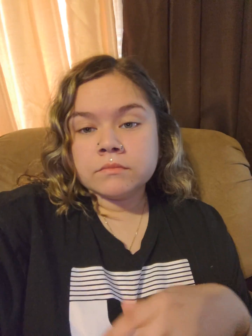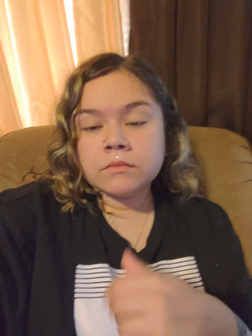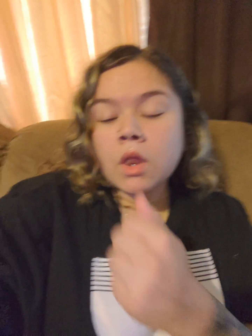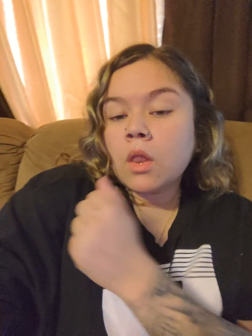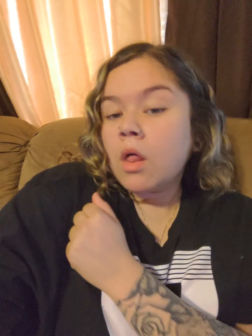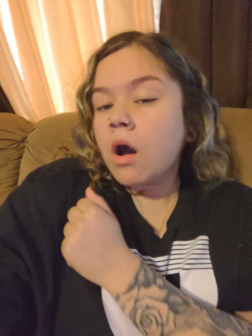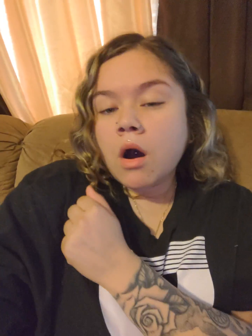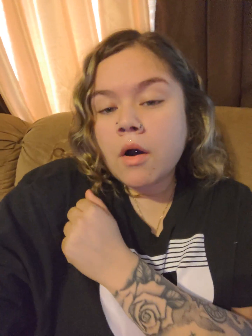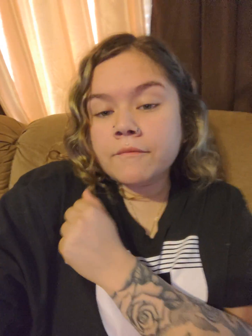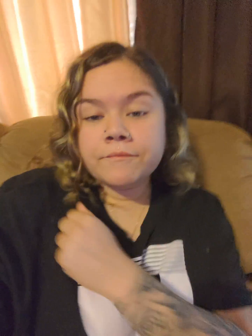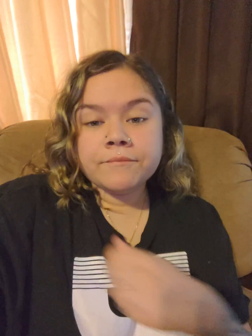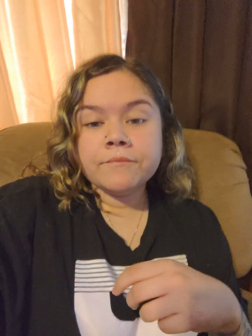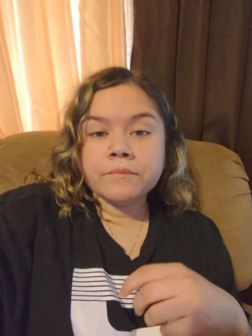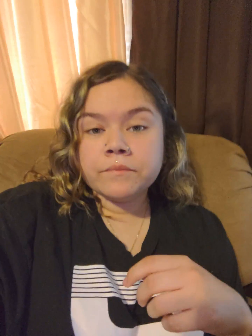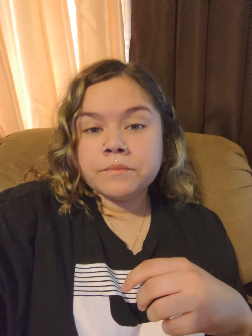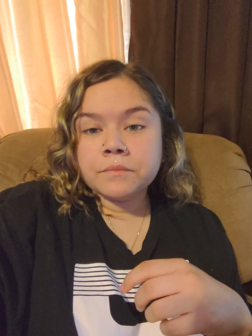love